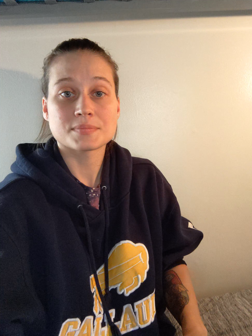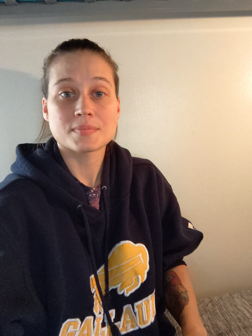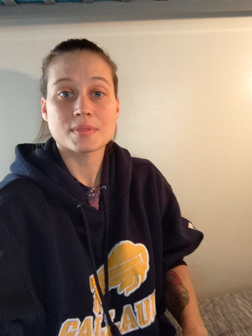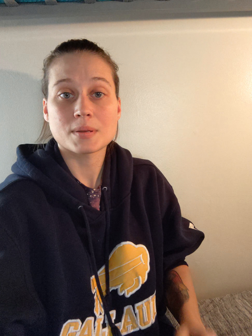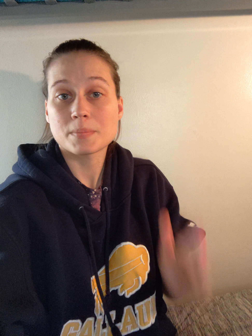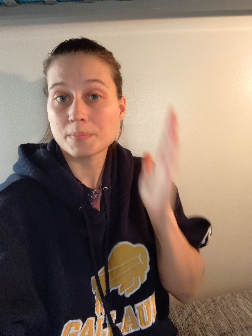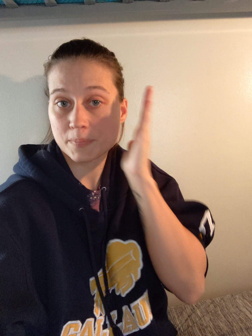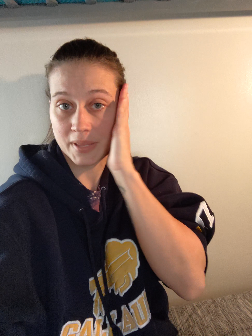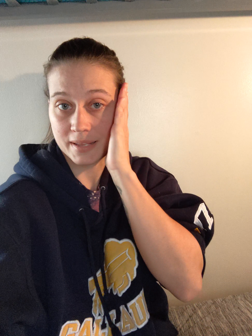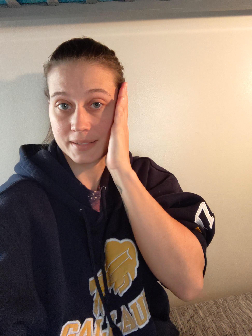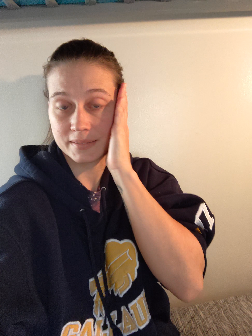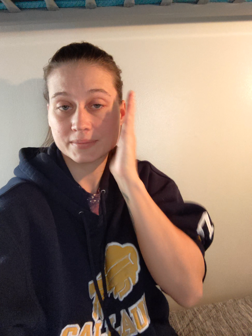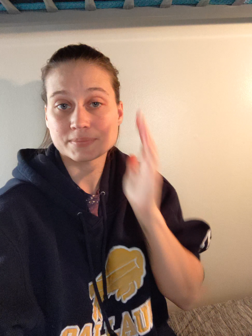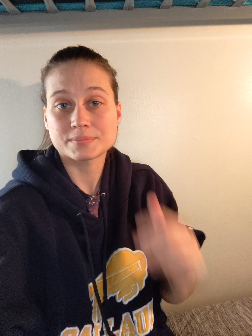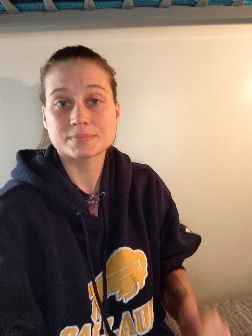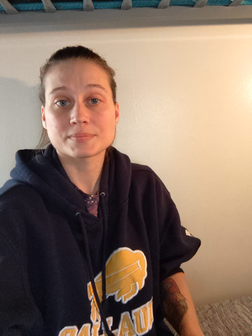bed